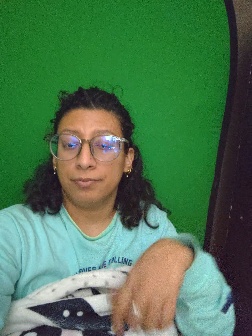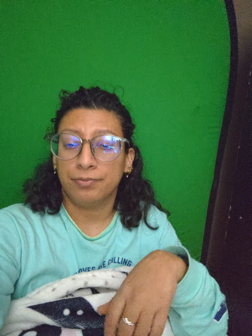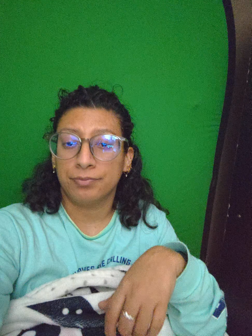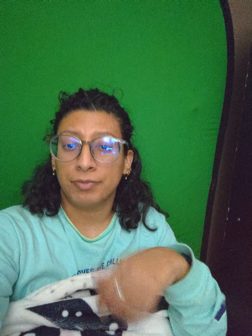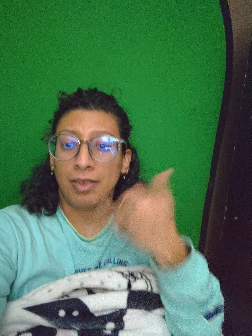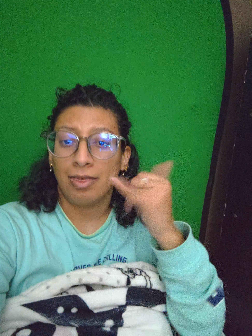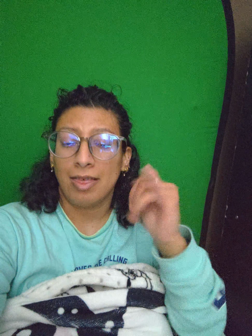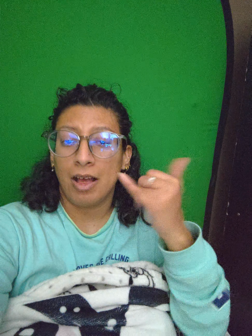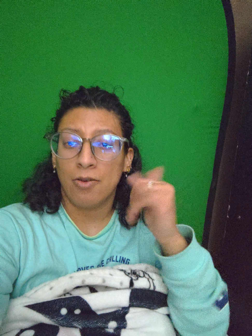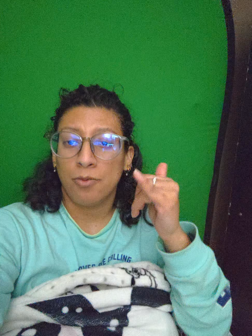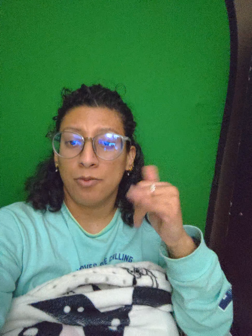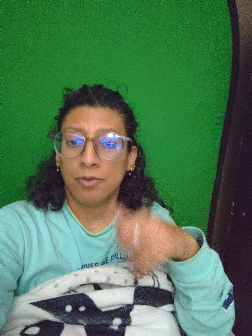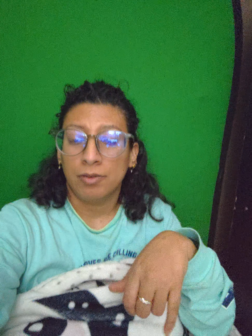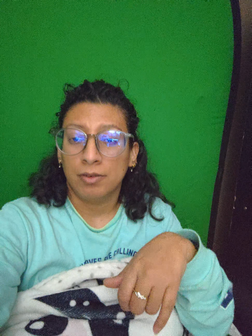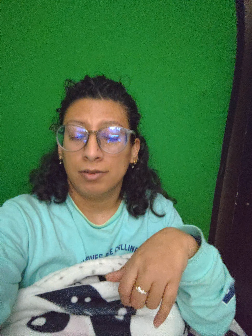yellow